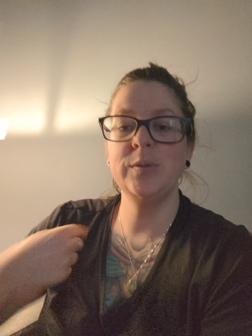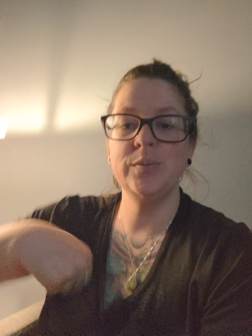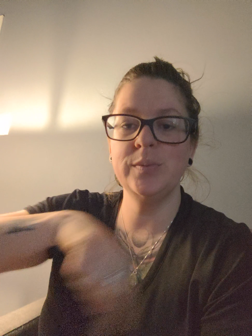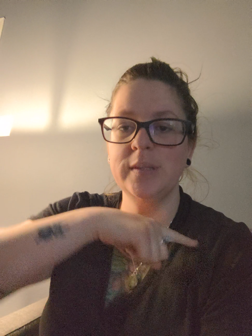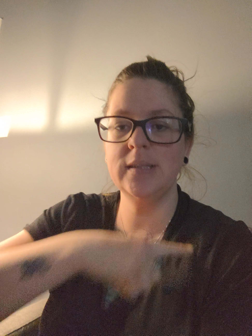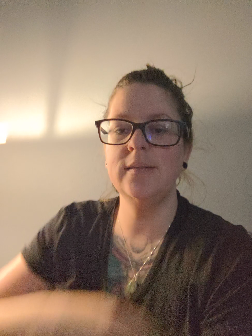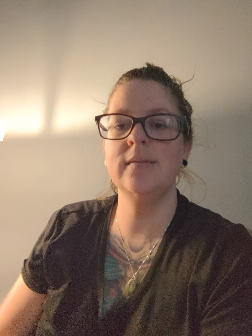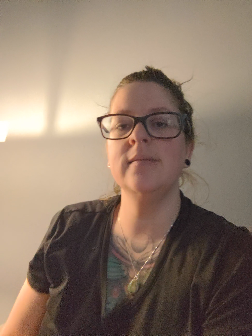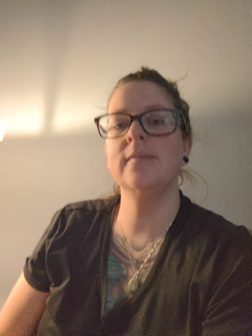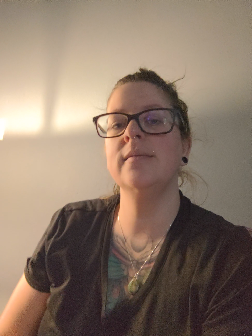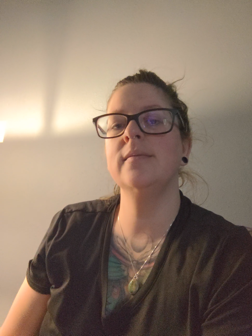we